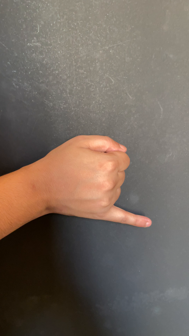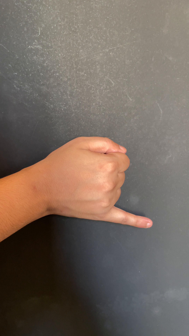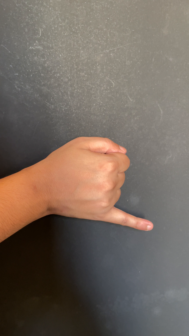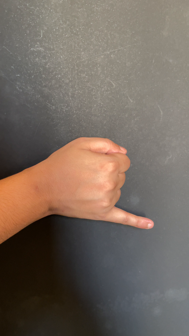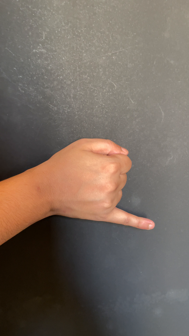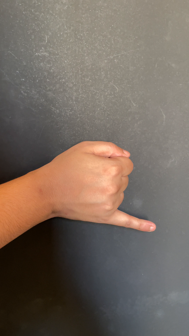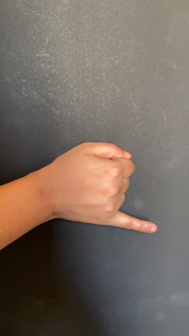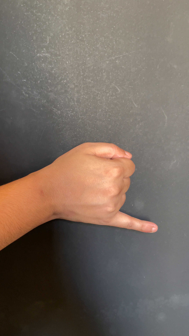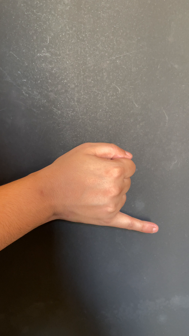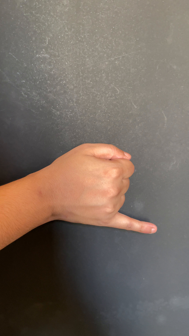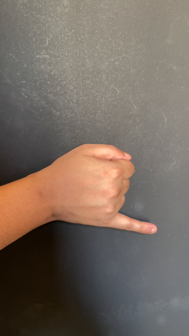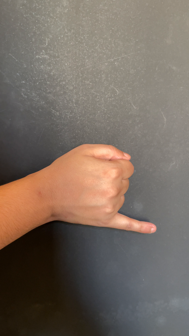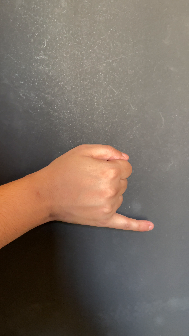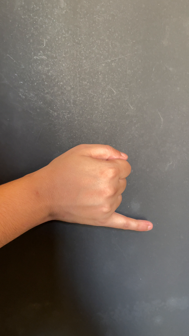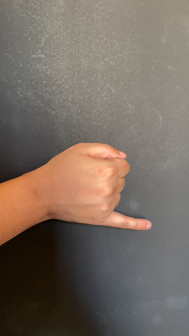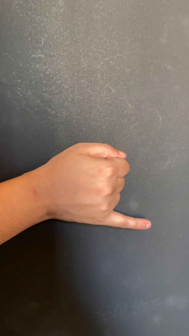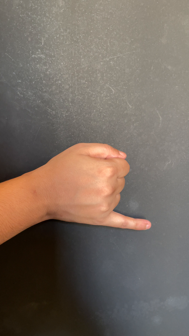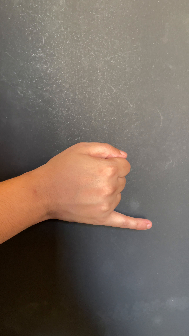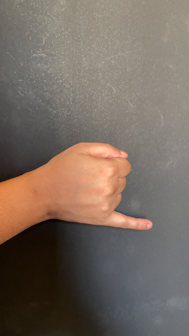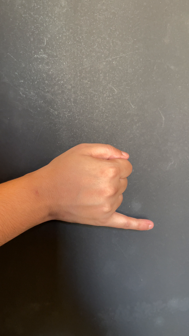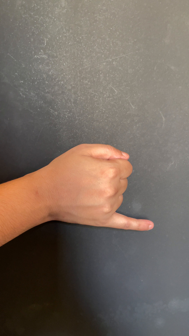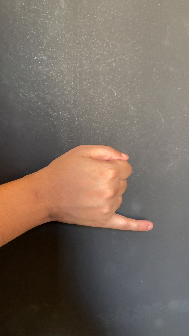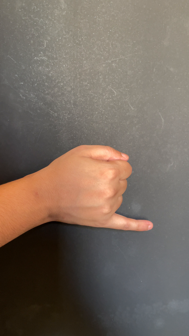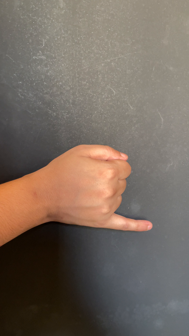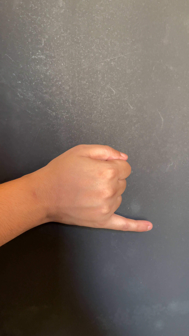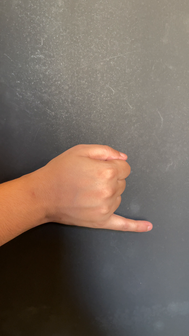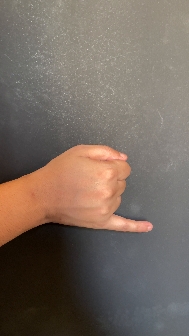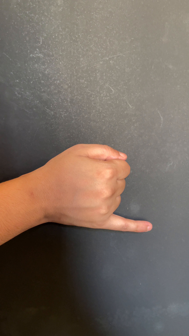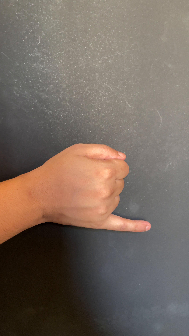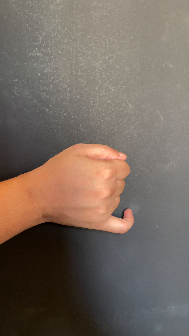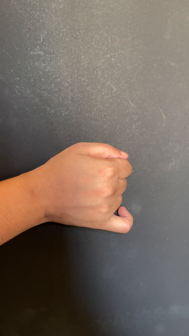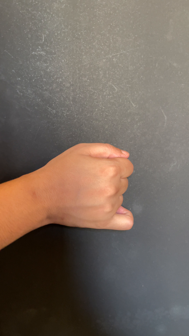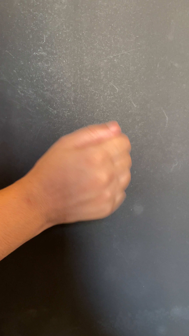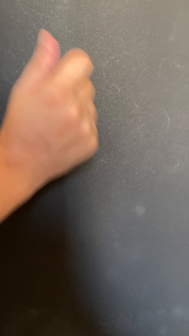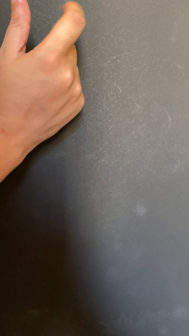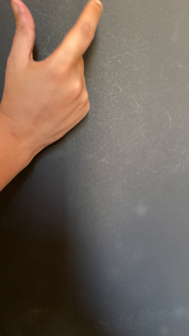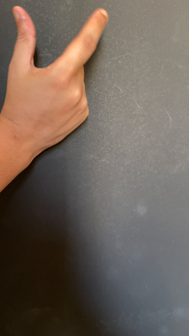ढ